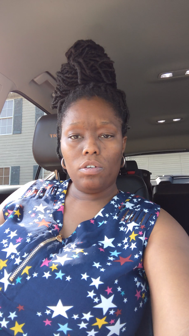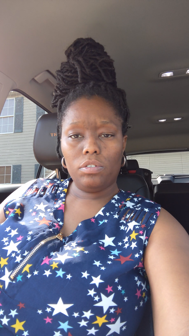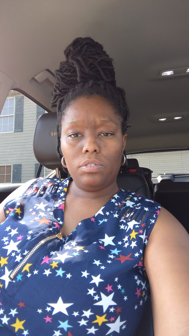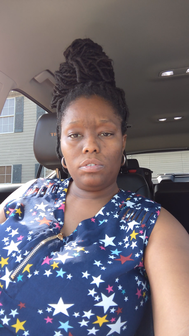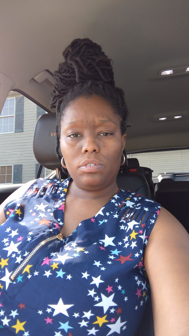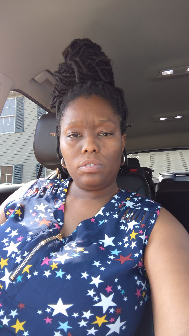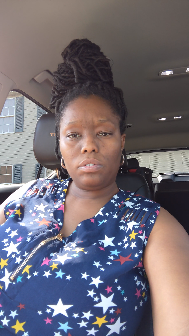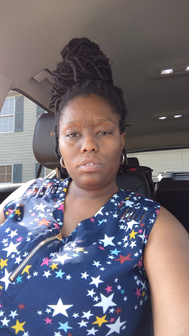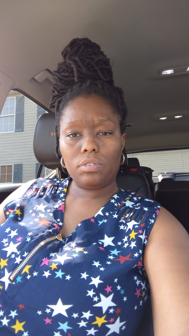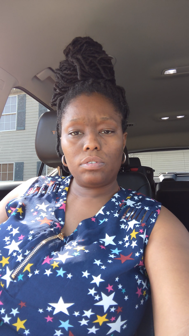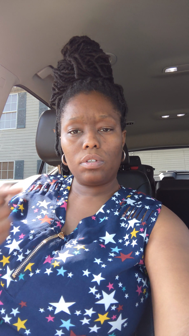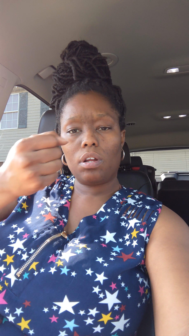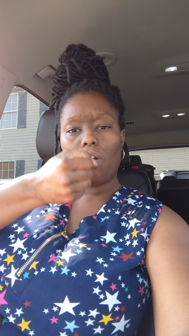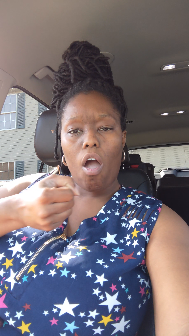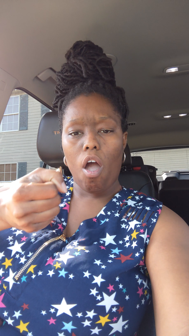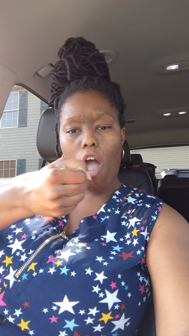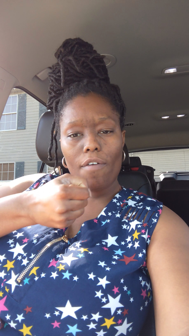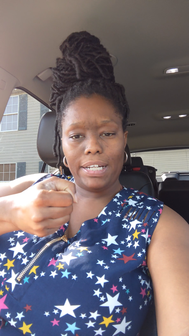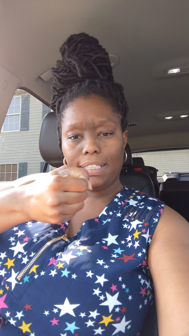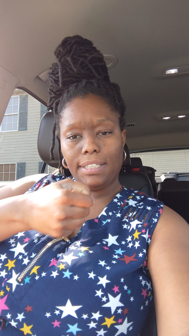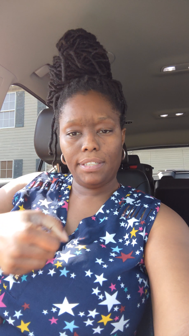coffee